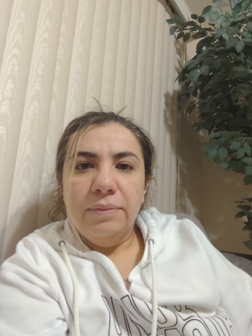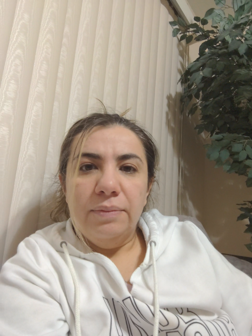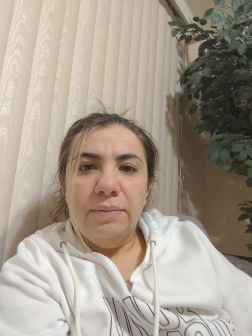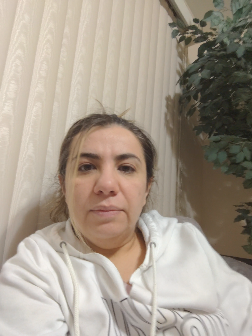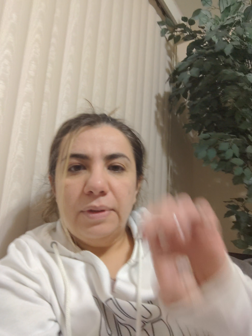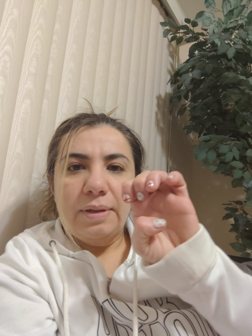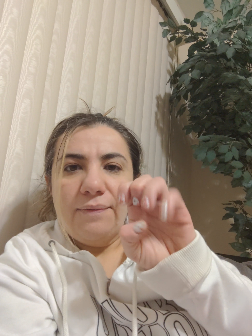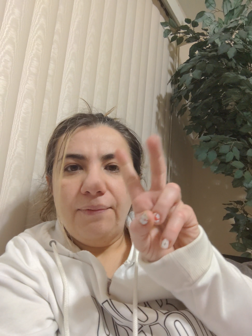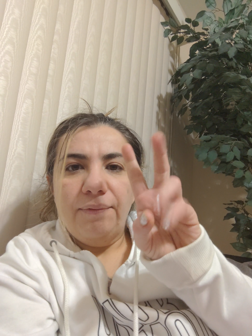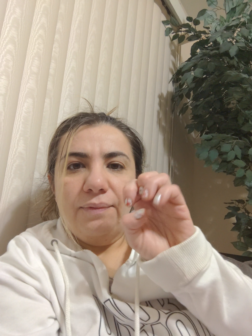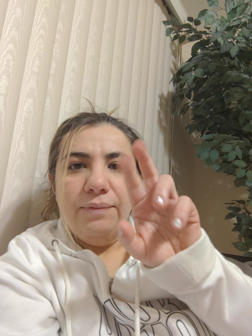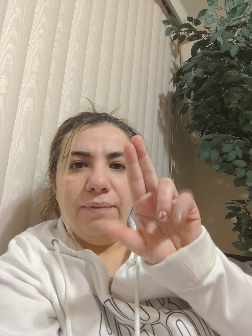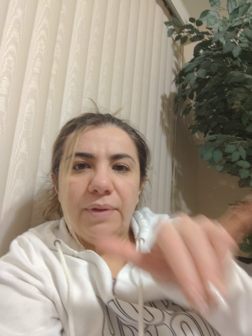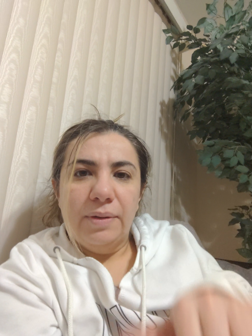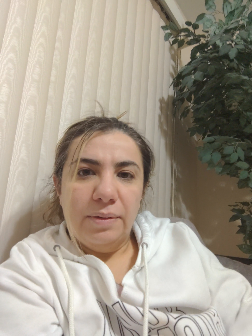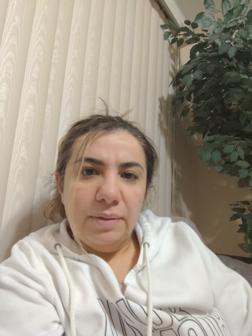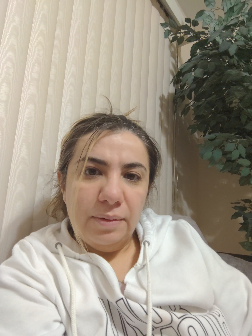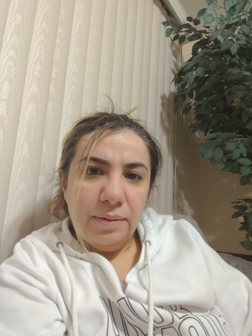every